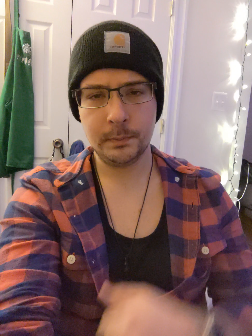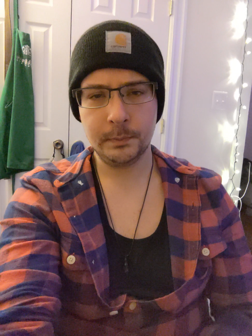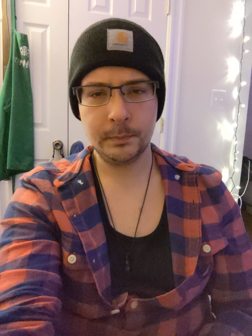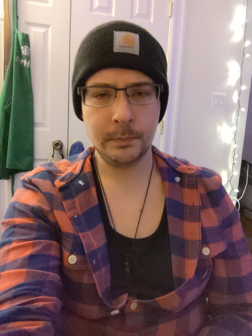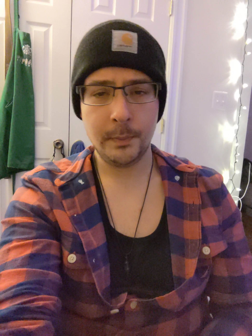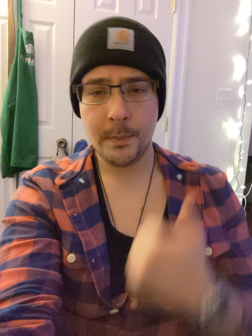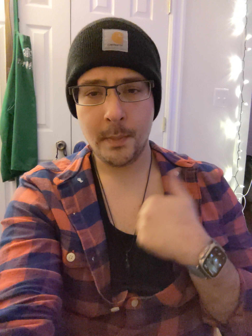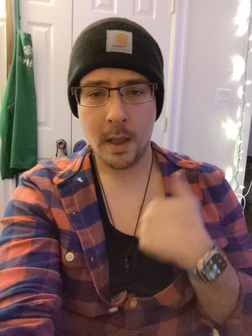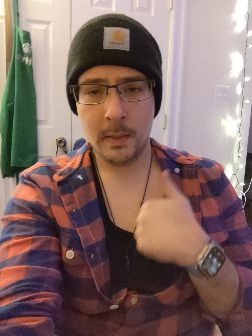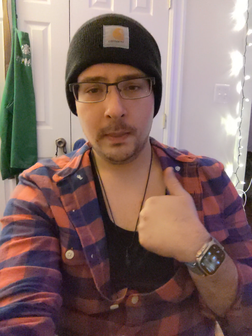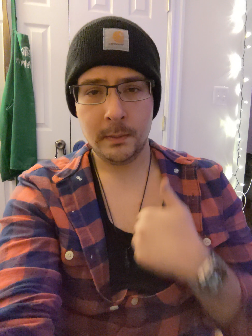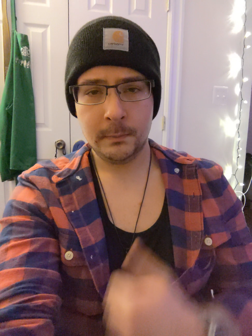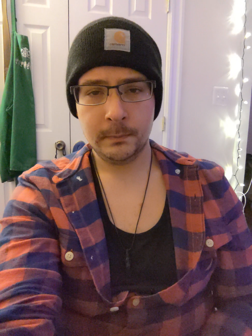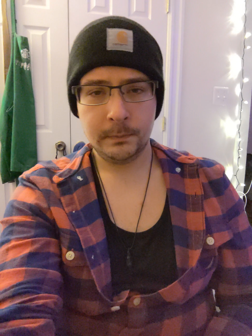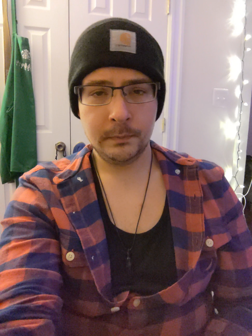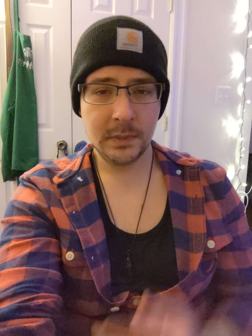bath